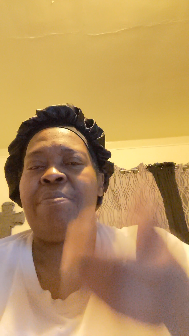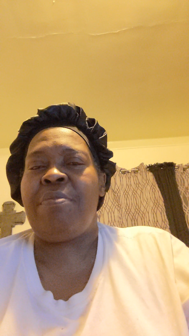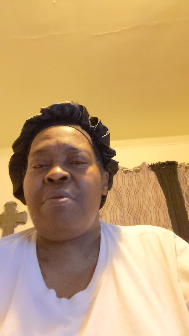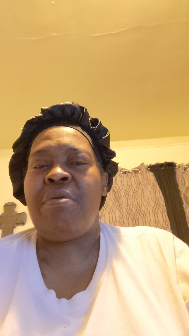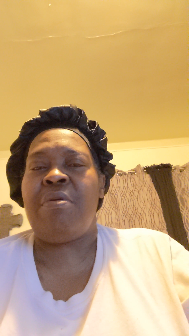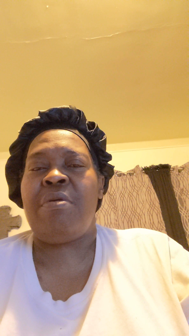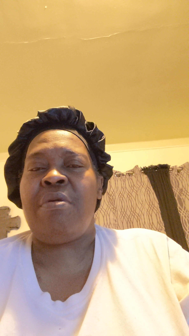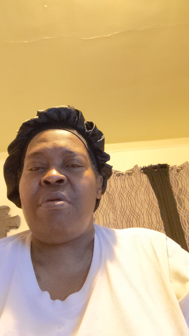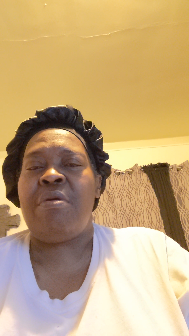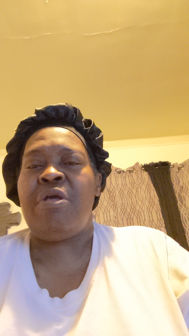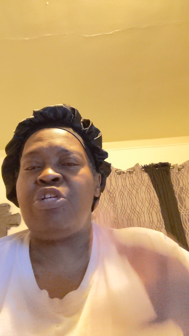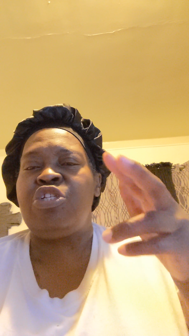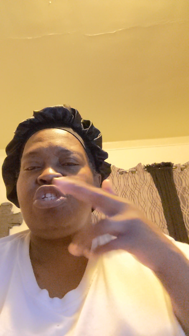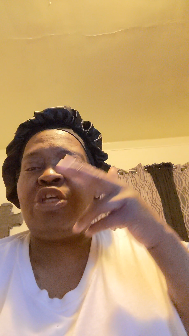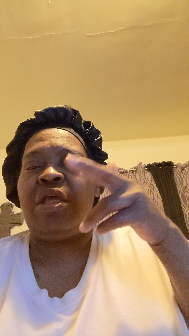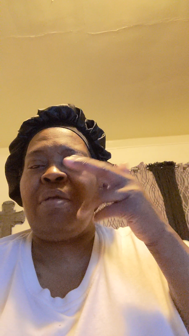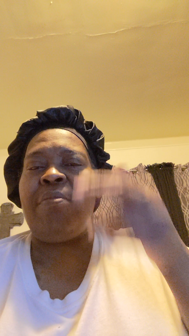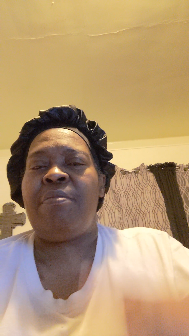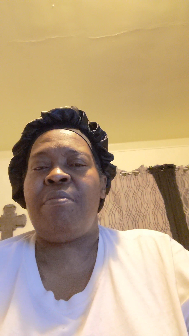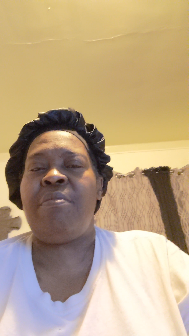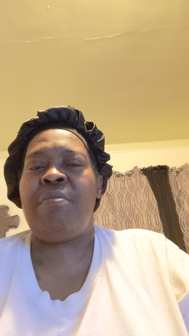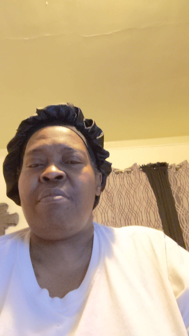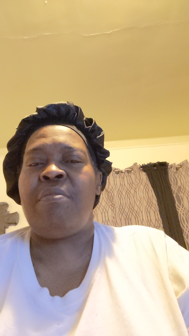sheep